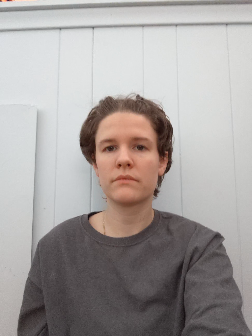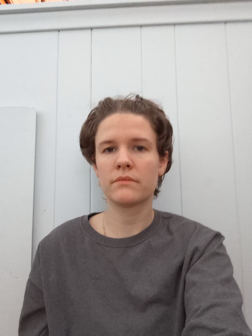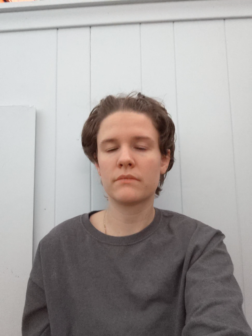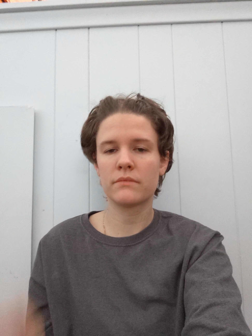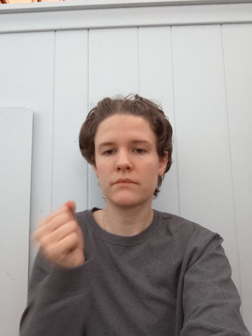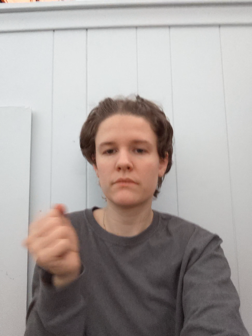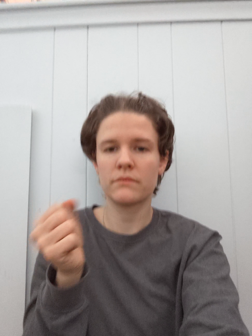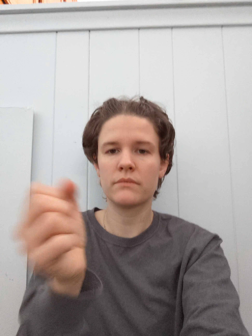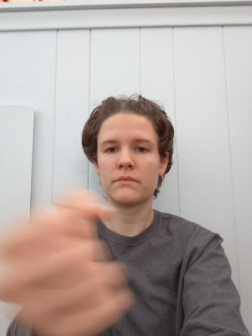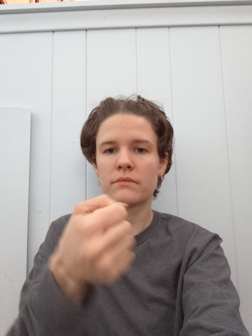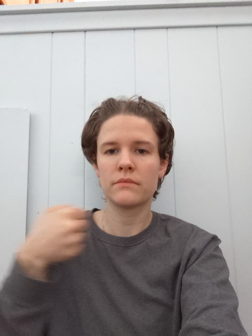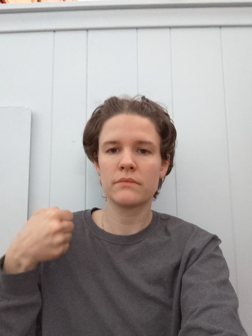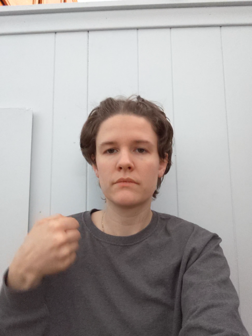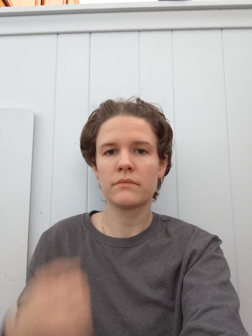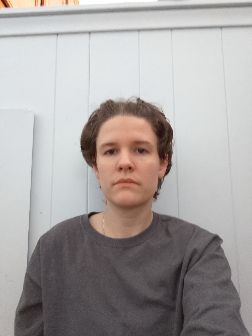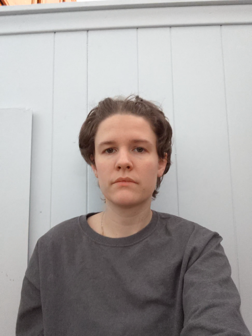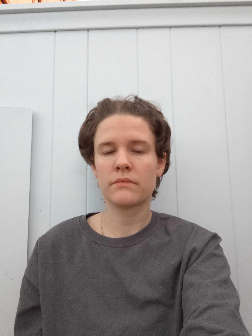refrigerator